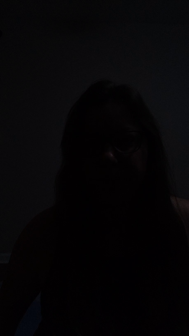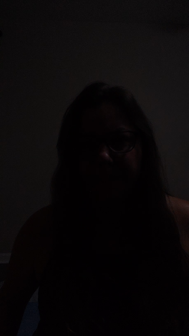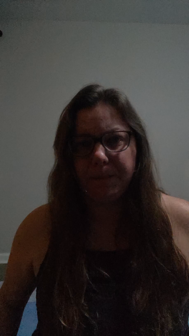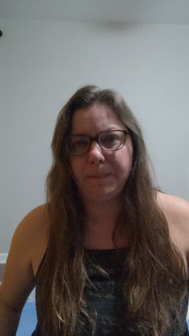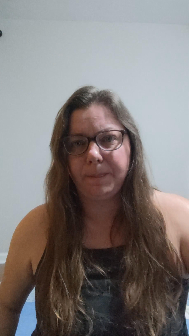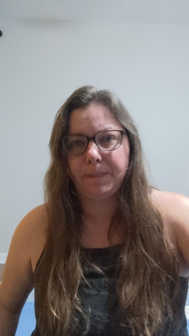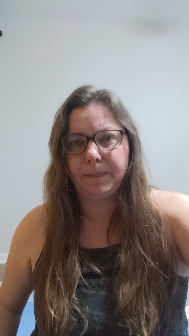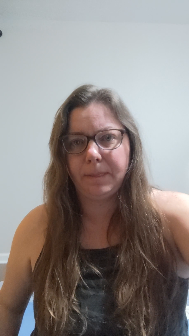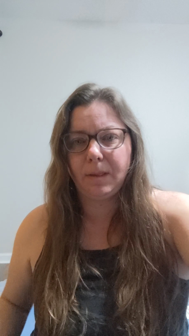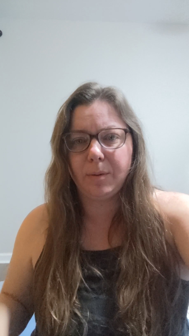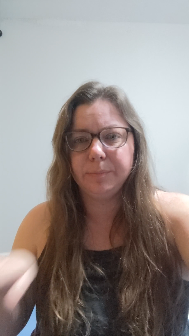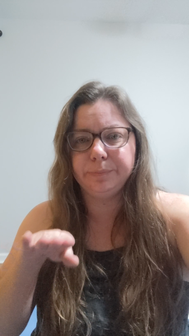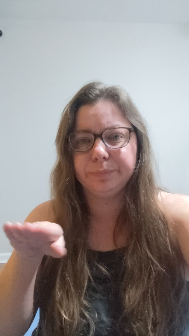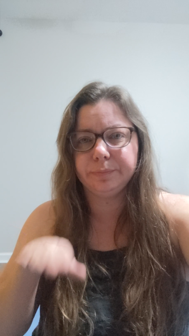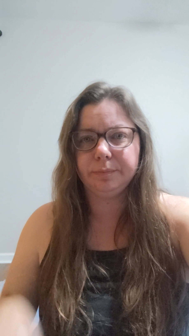boots